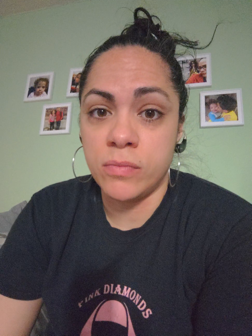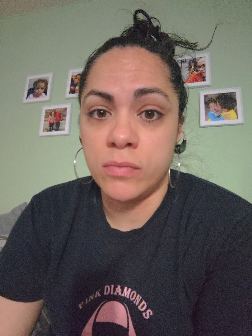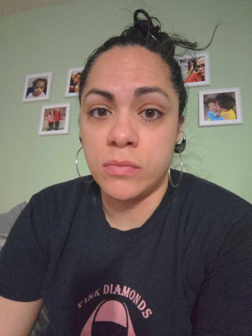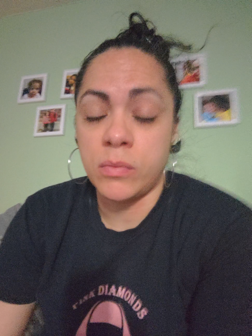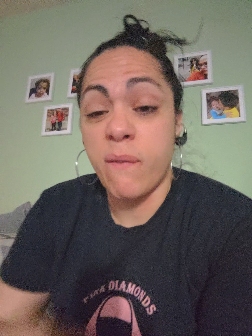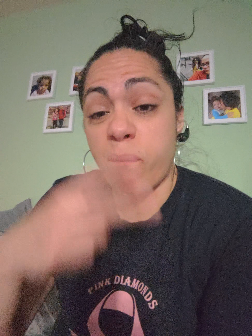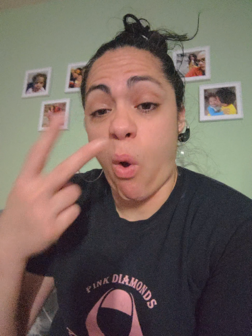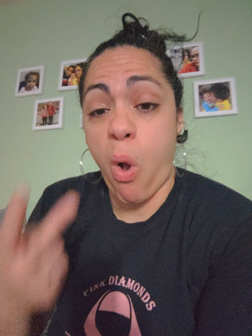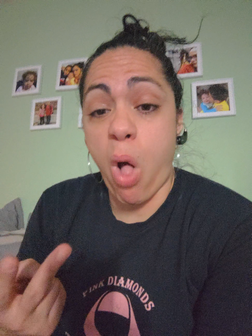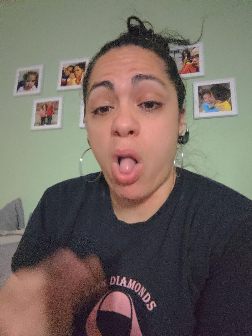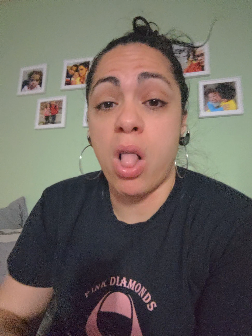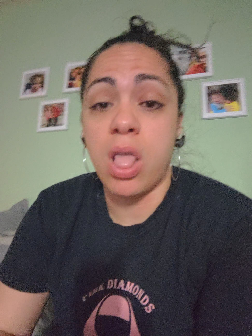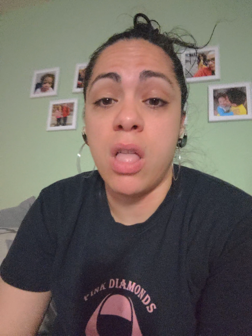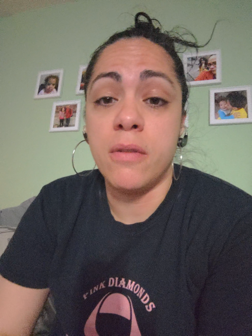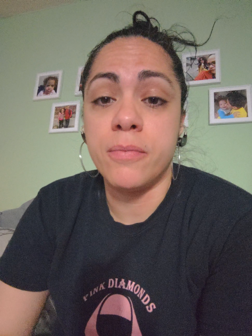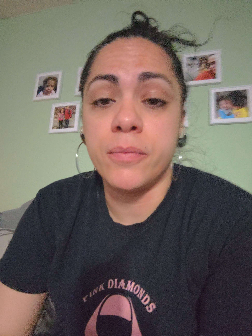fall